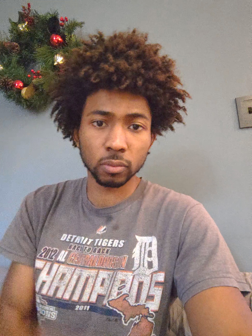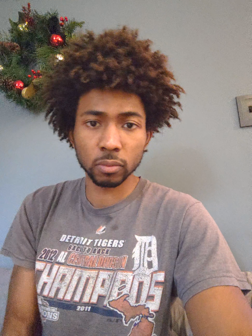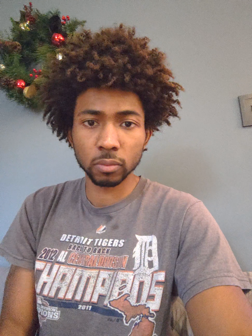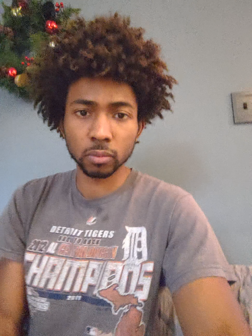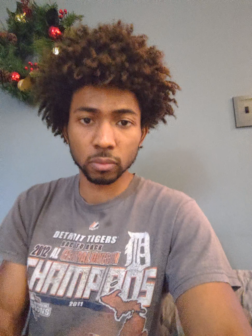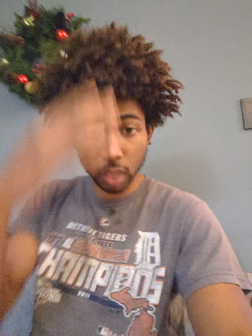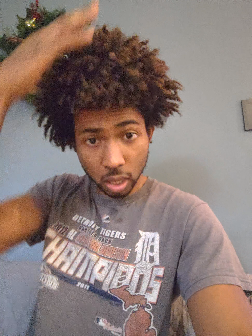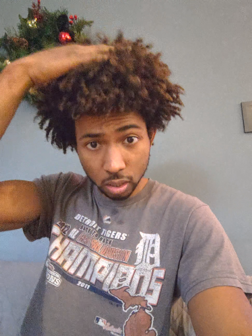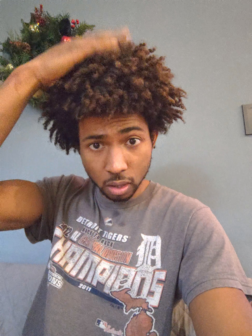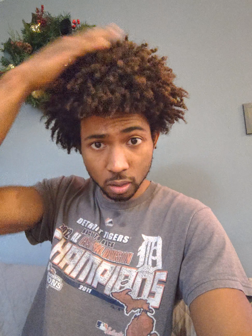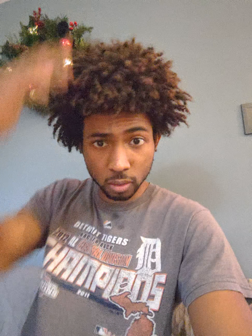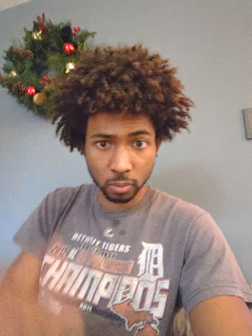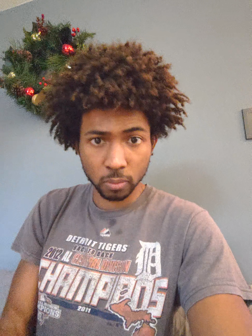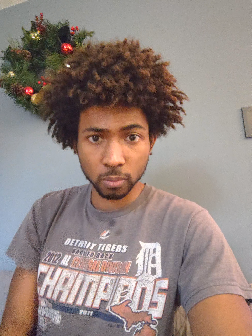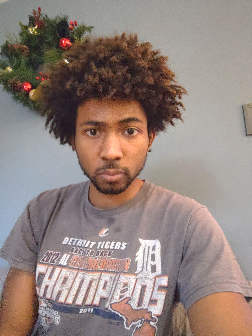hat